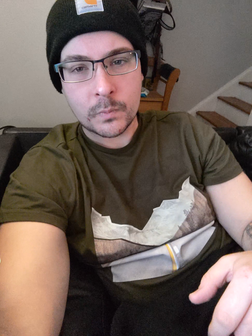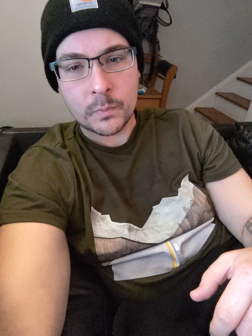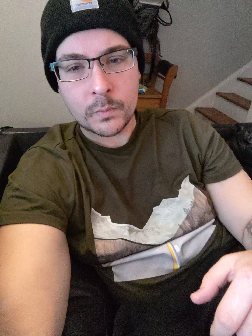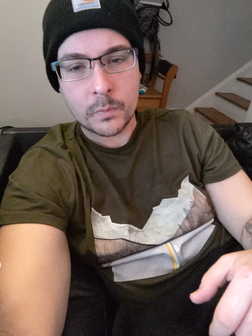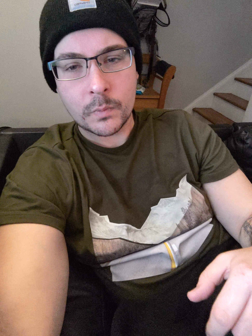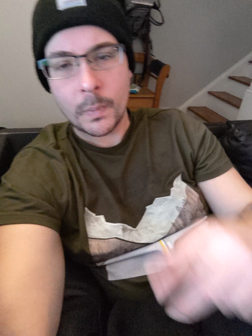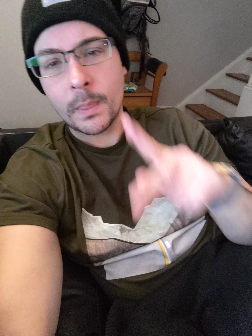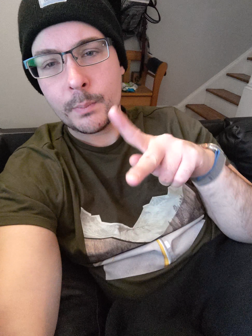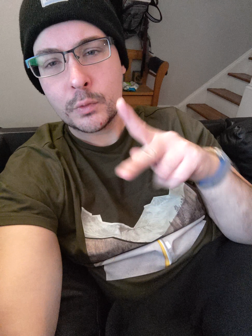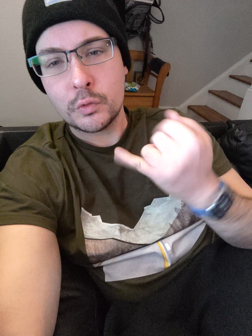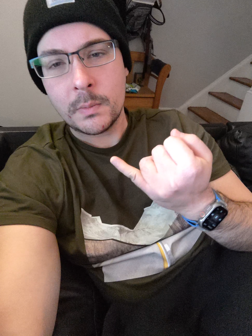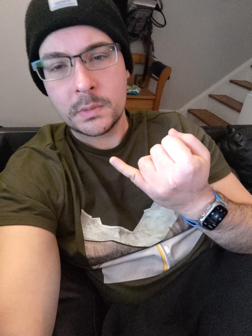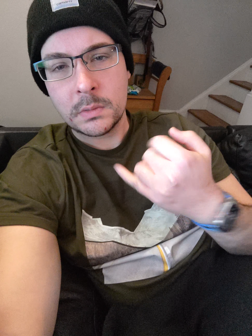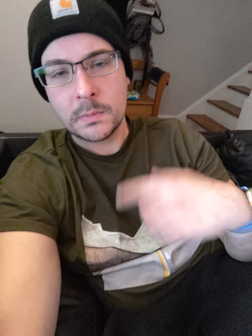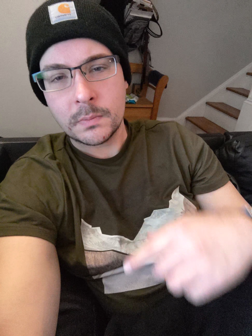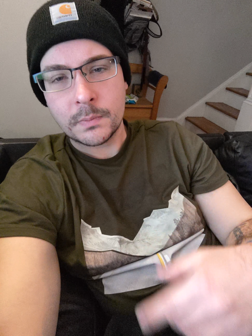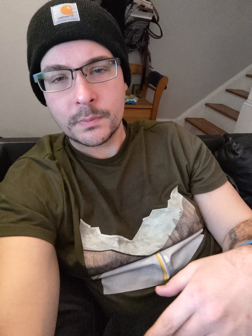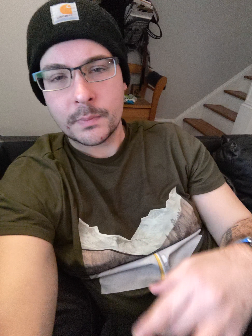pajamas